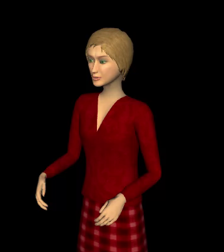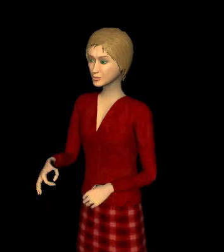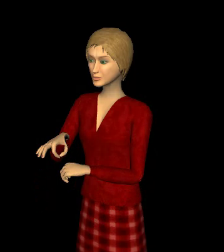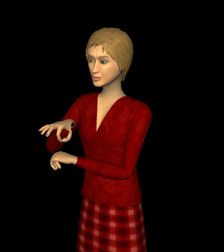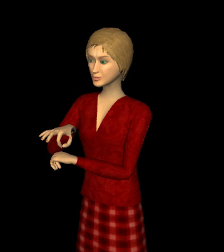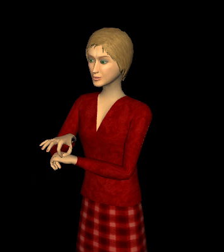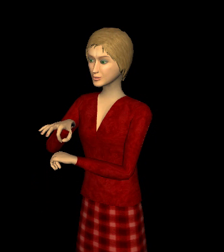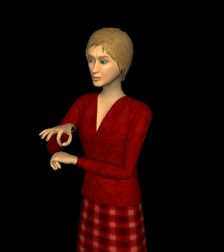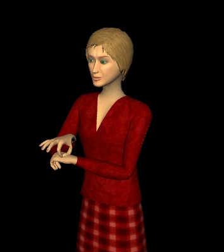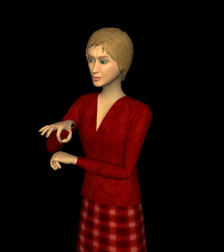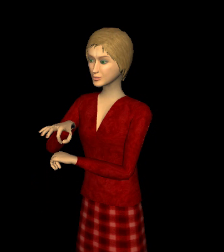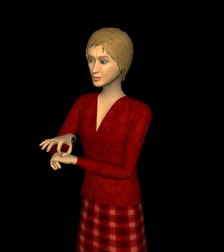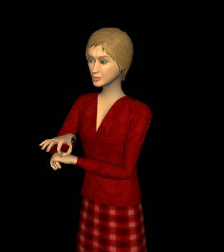مريض